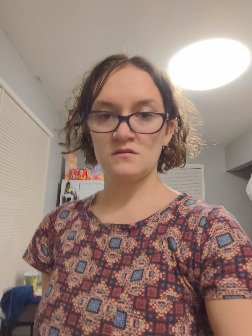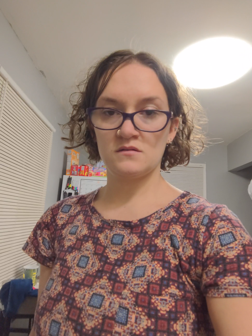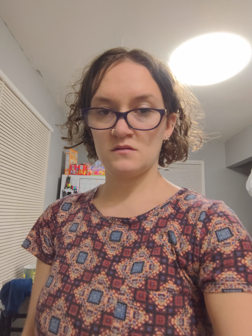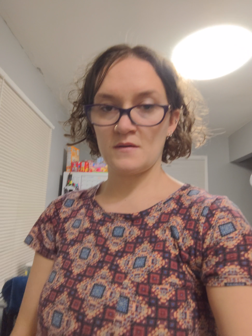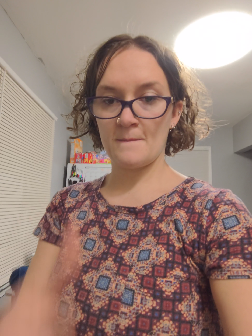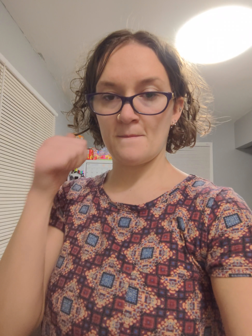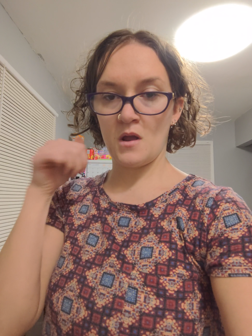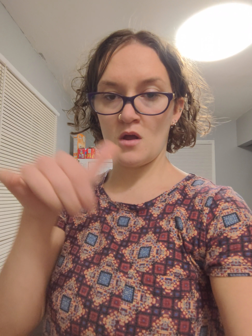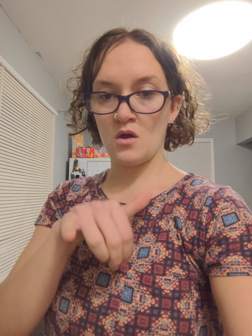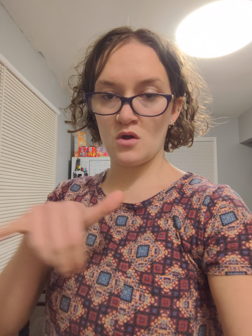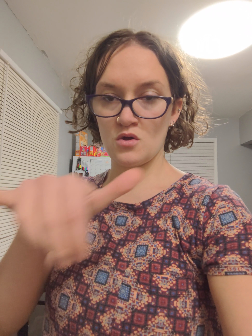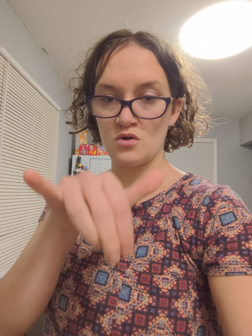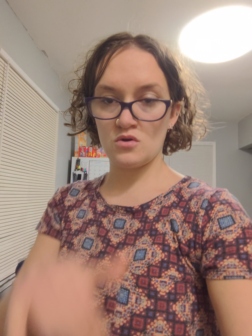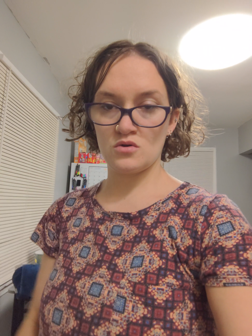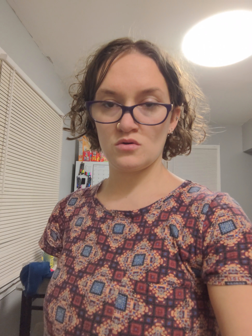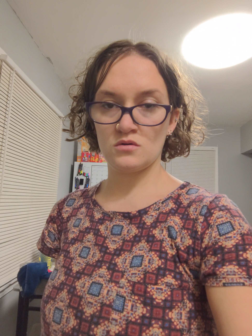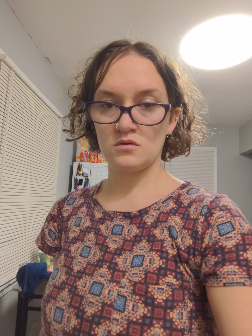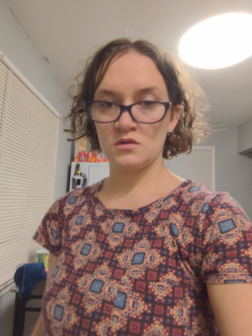backyard